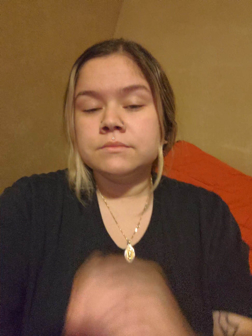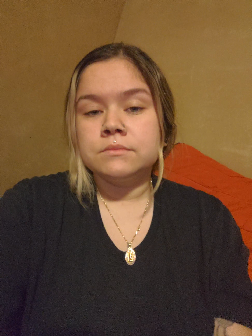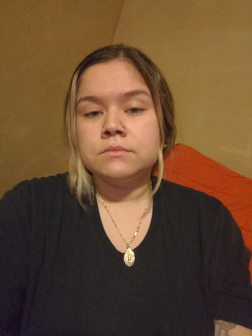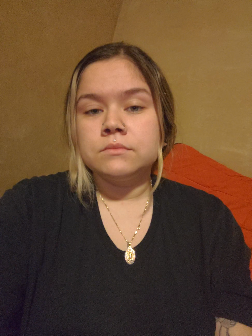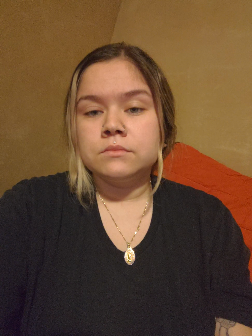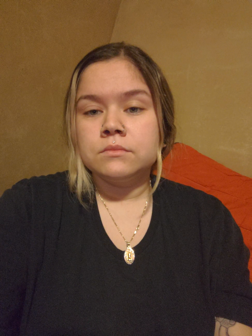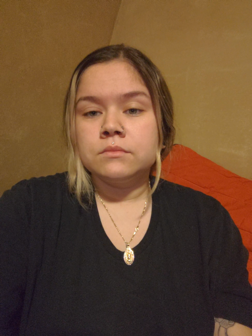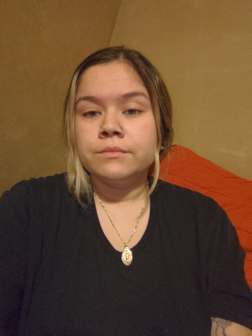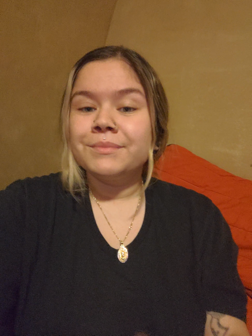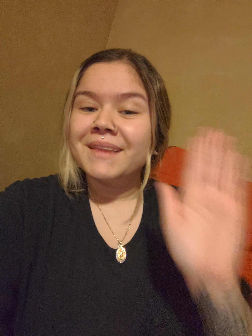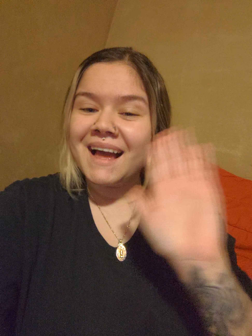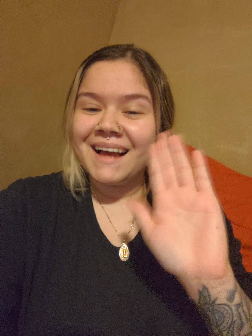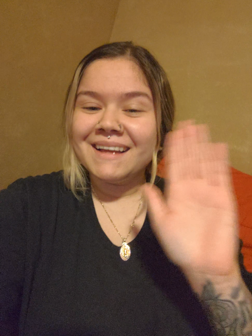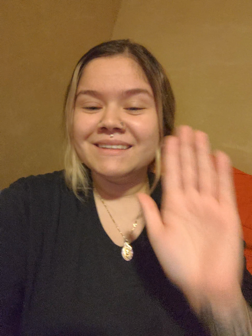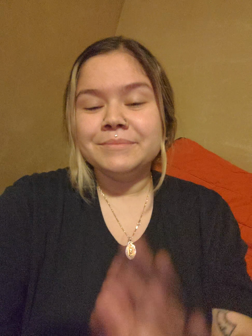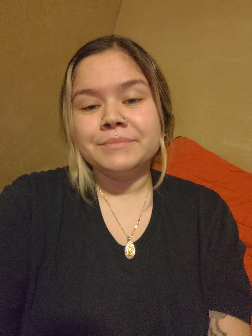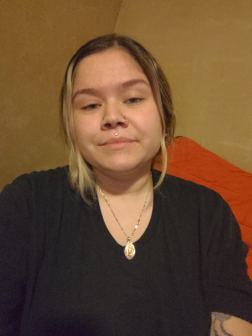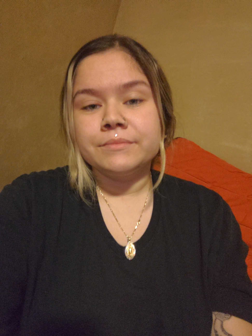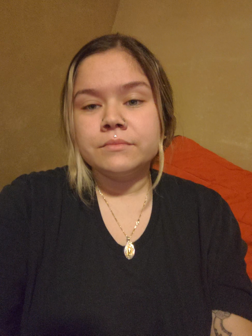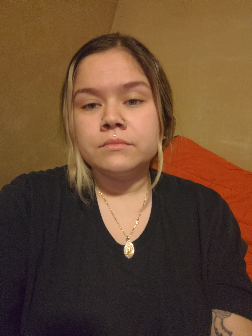hi